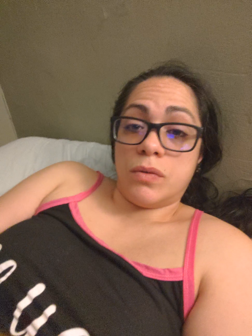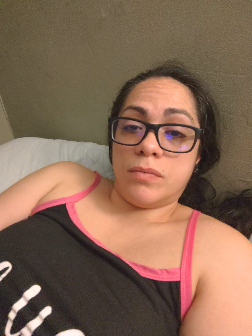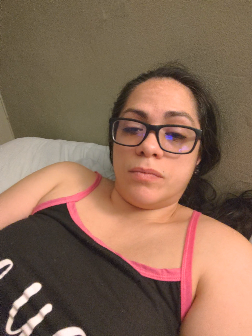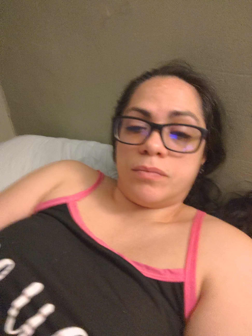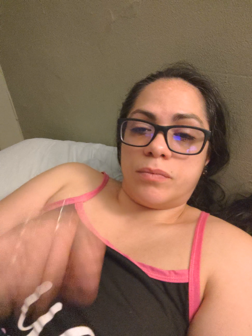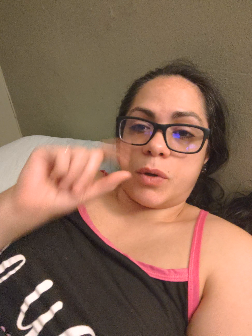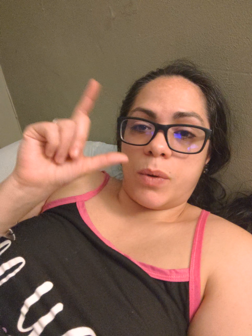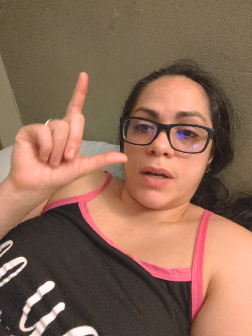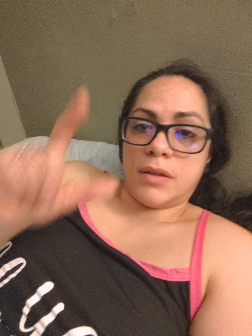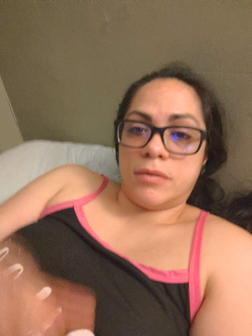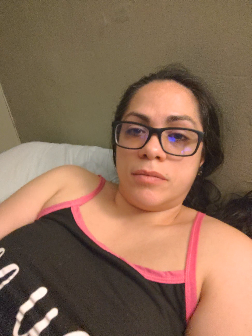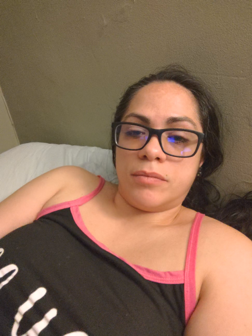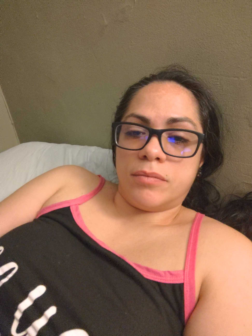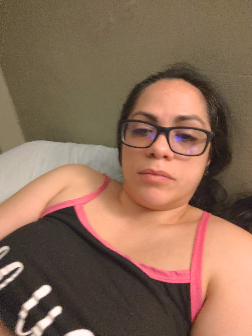awake